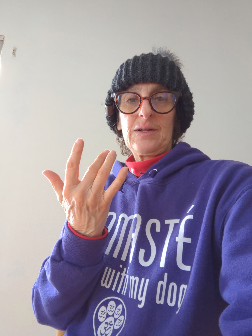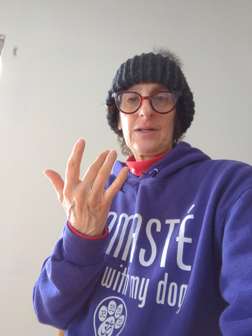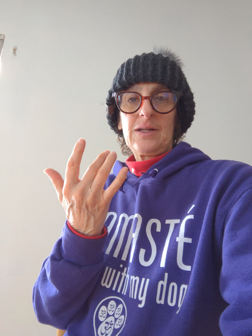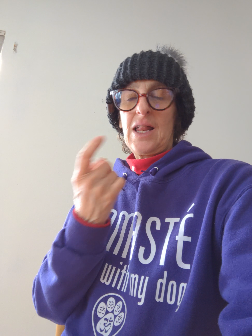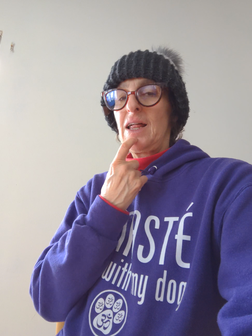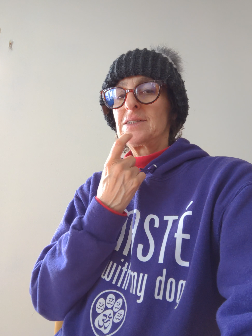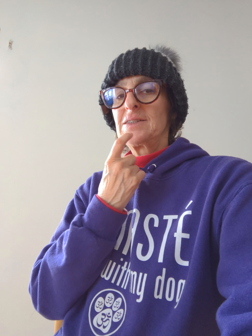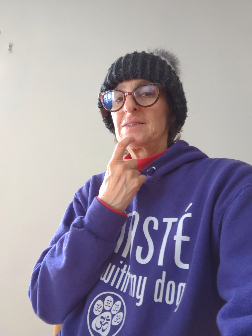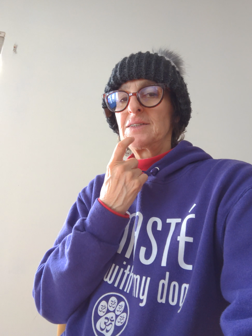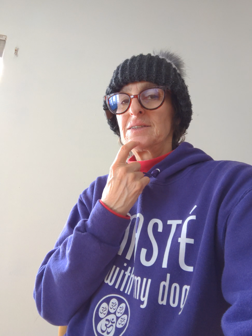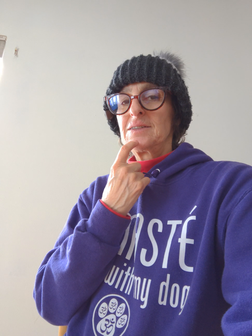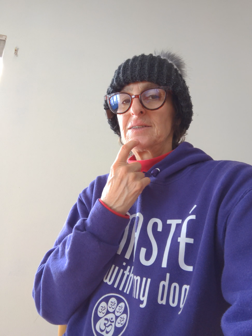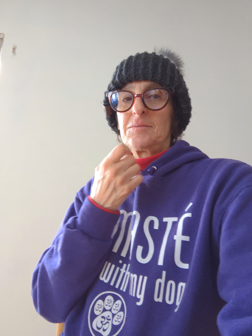window